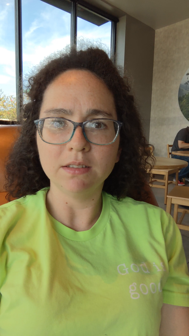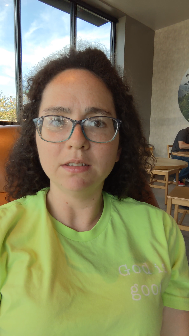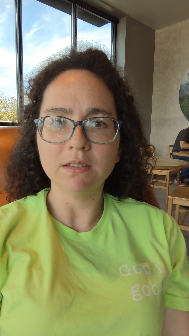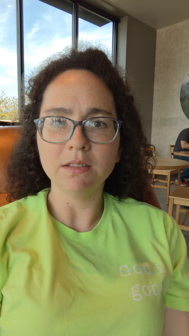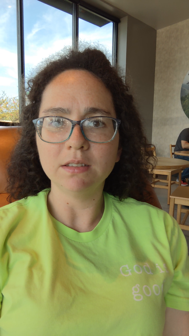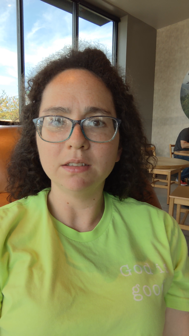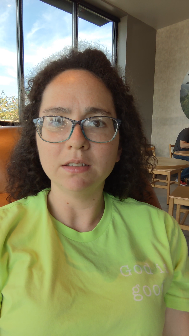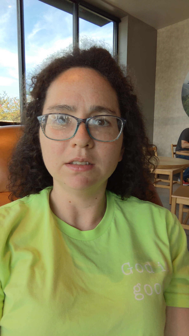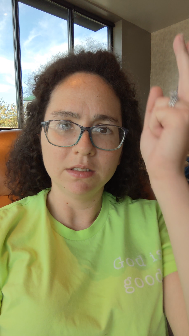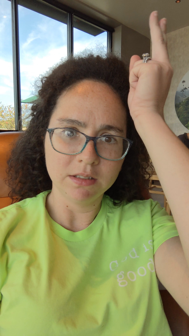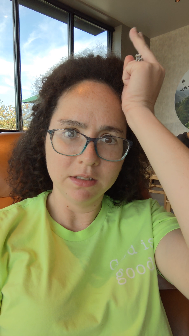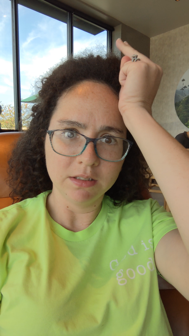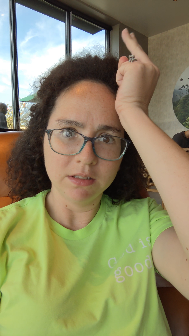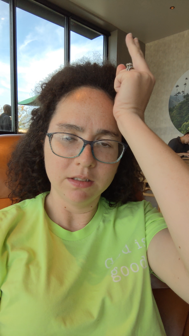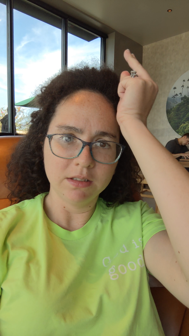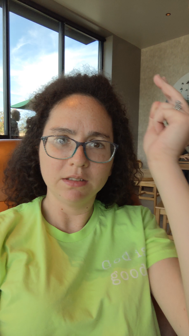rabbit